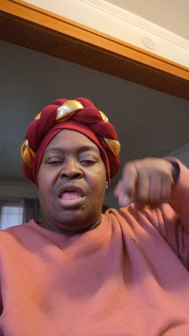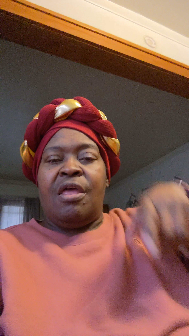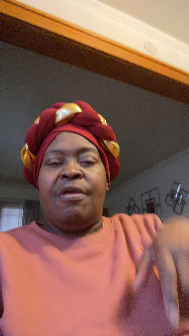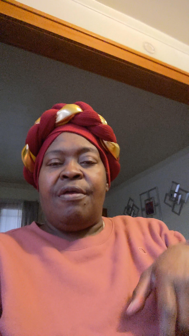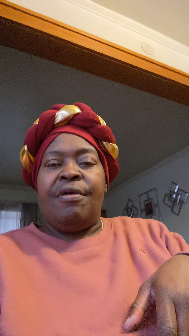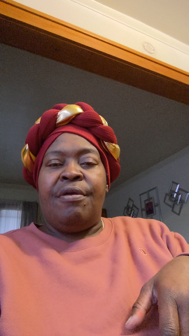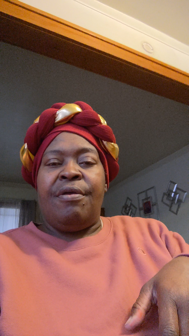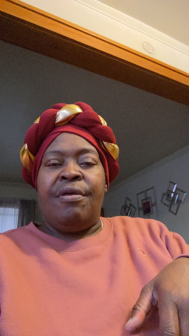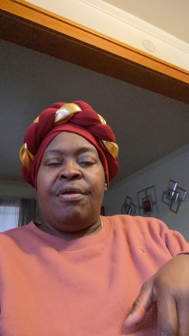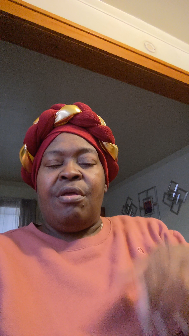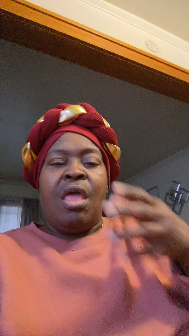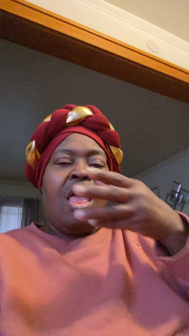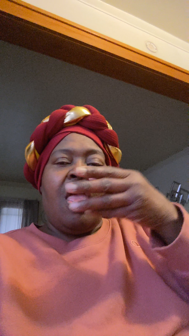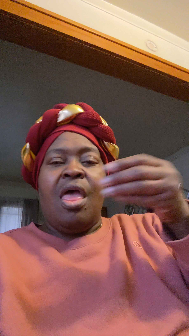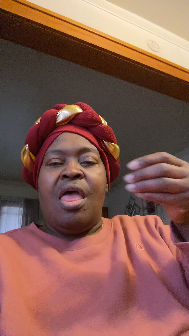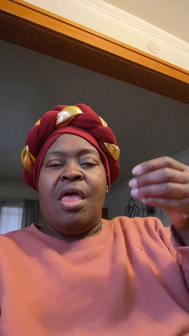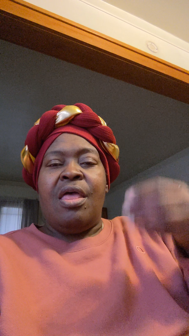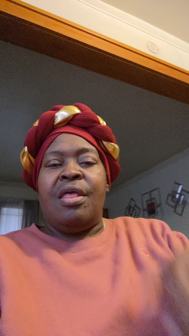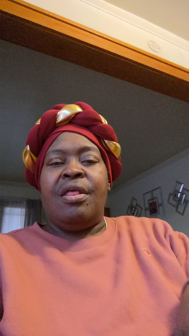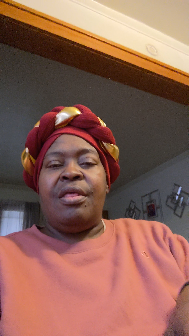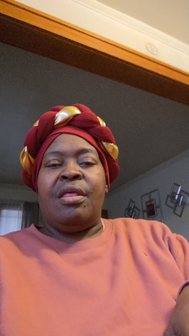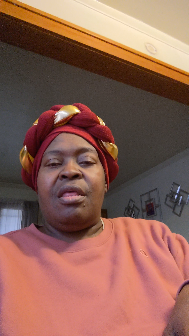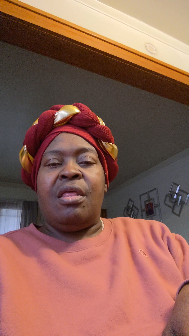and